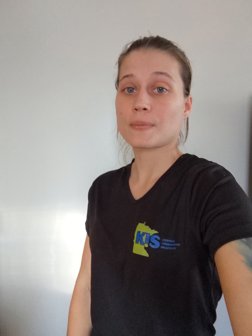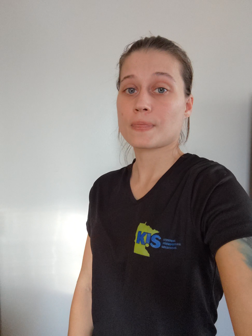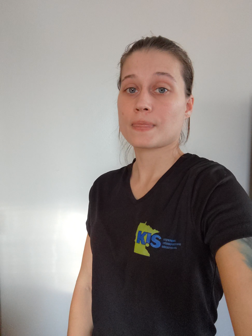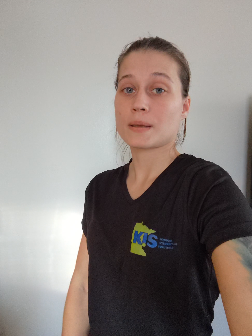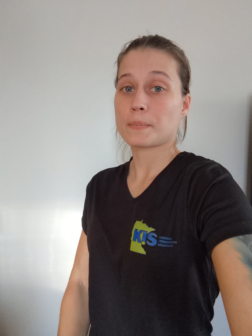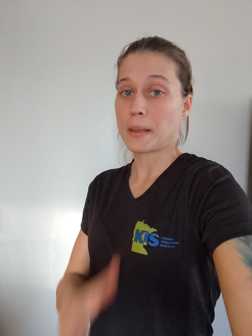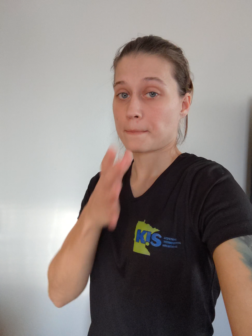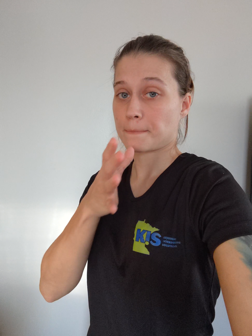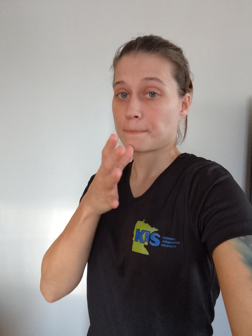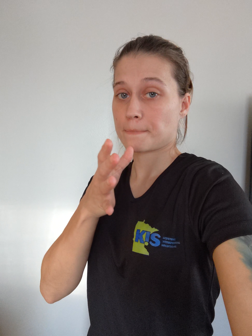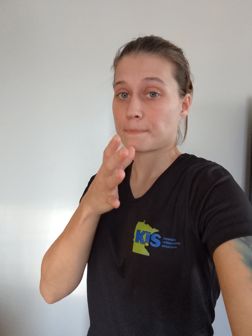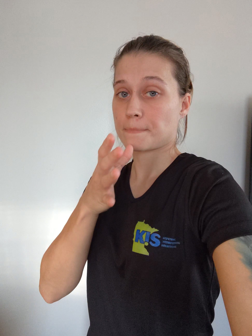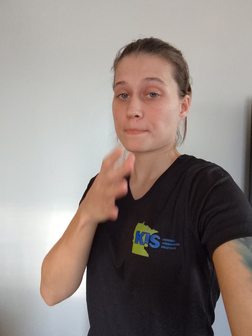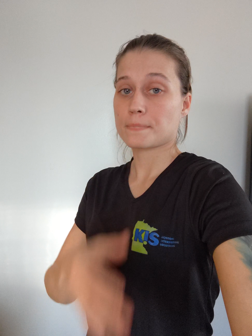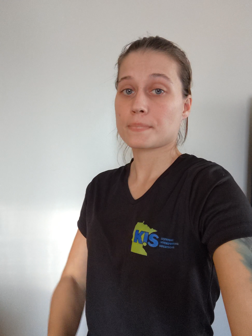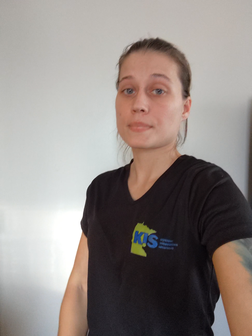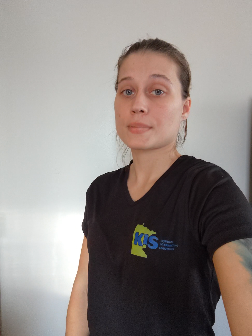mom